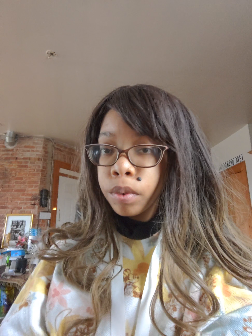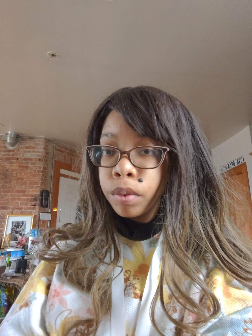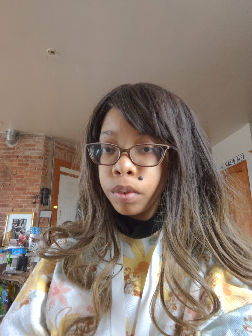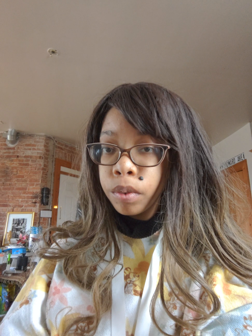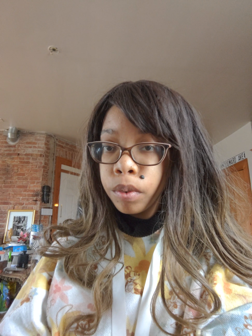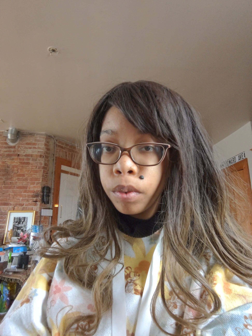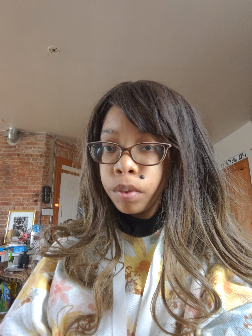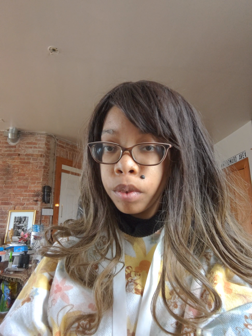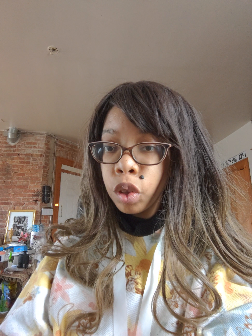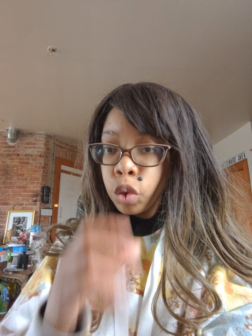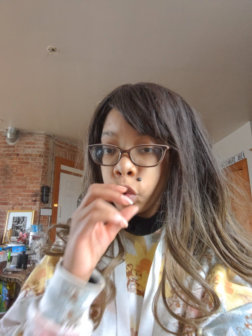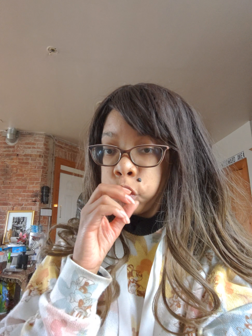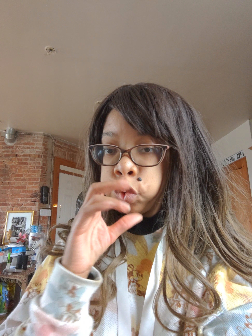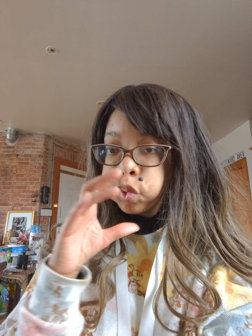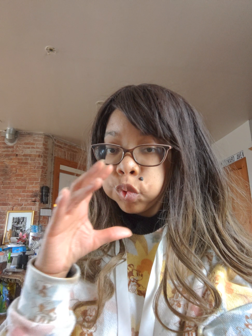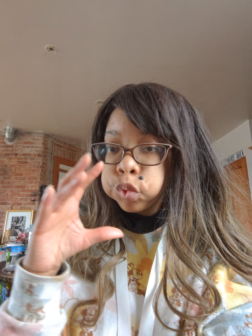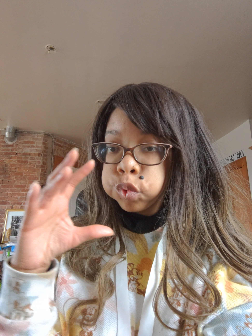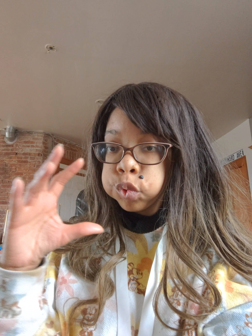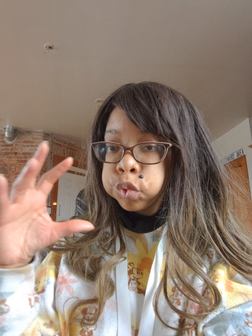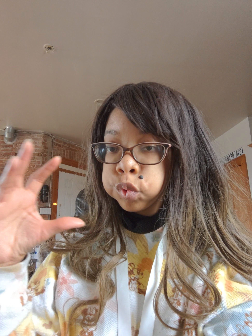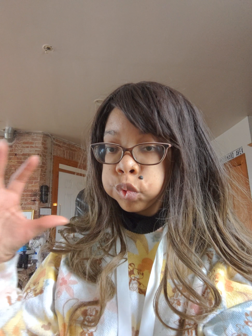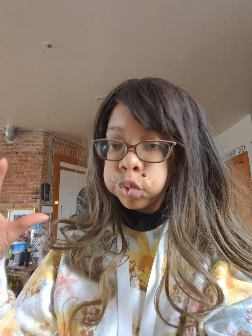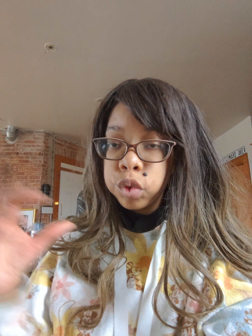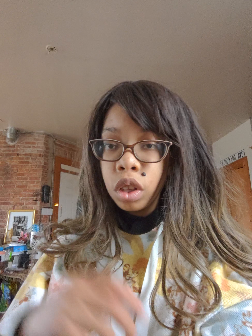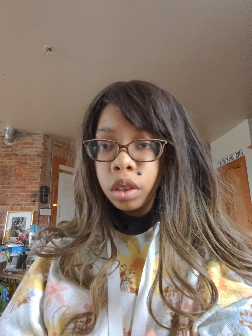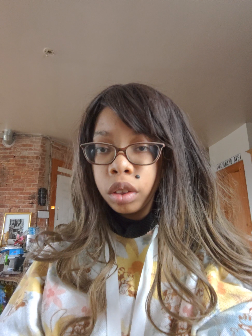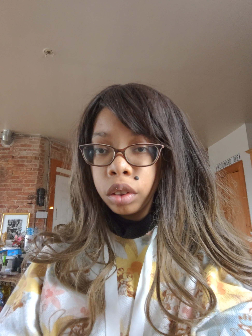balloon